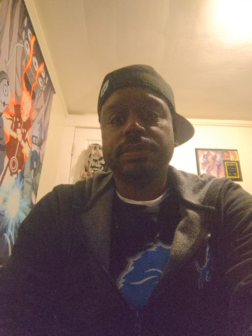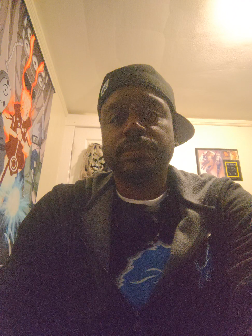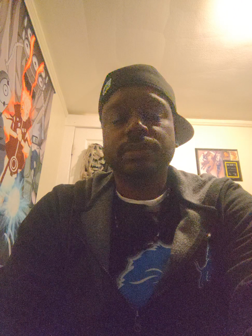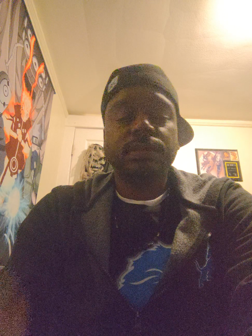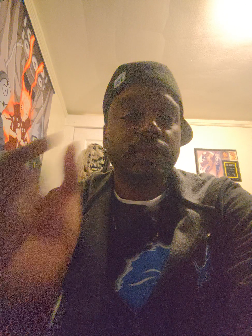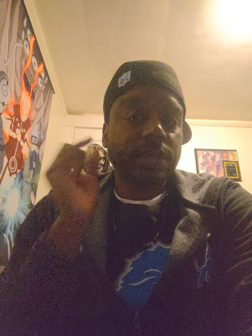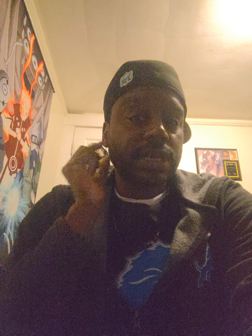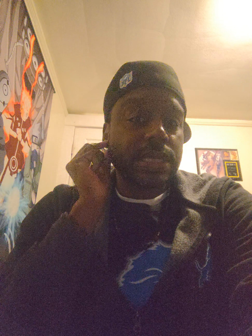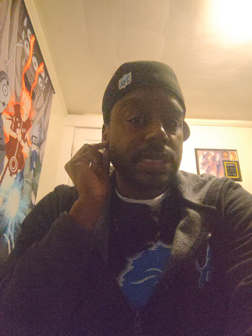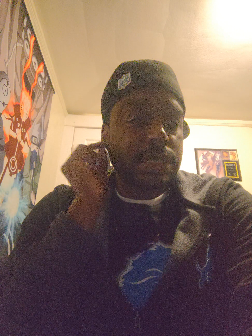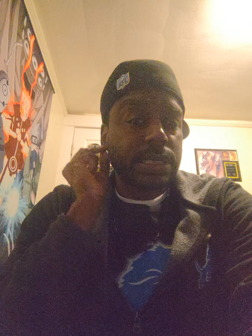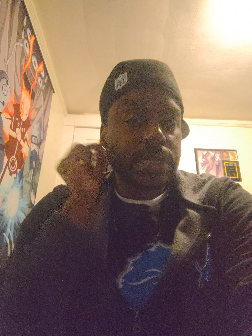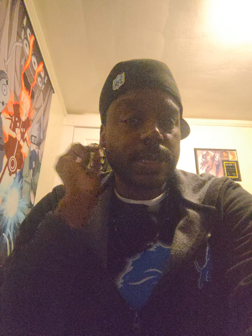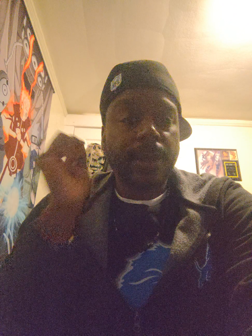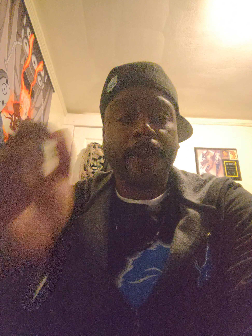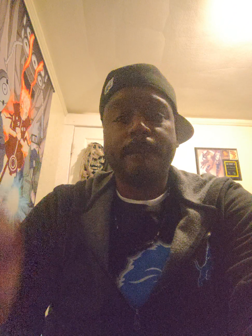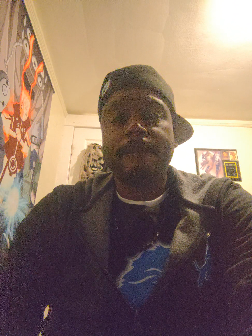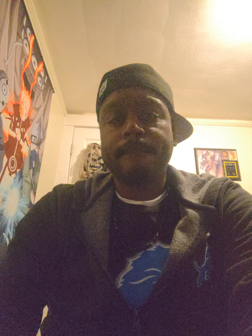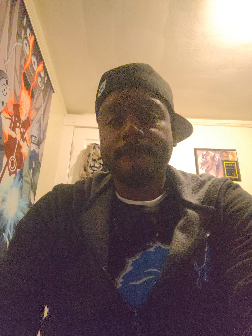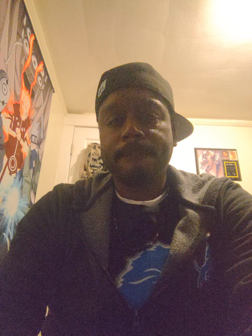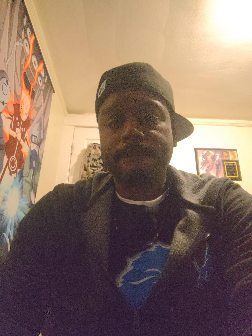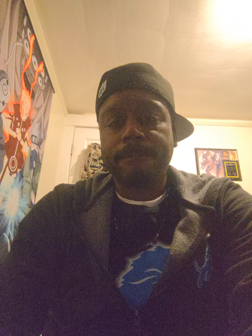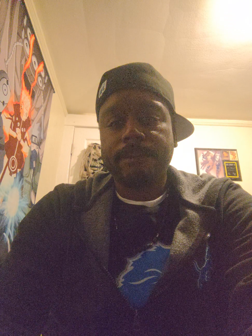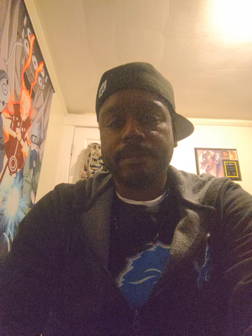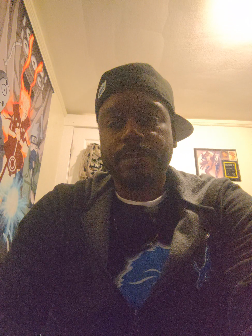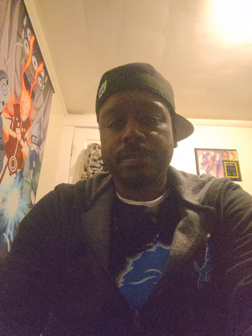ear